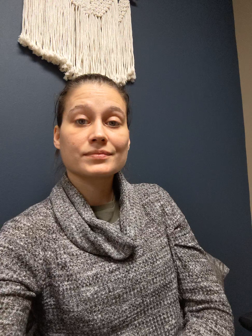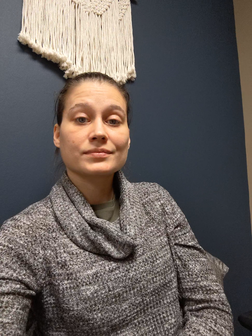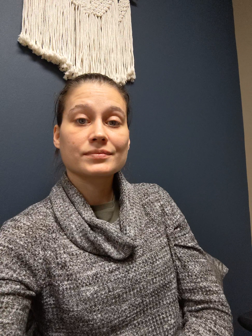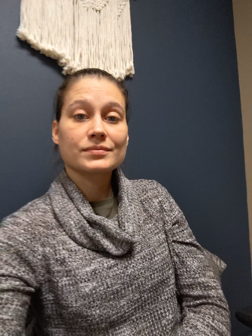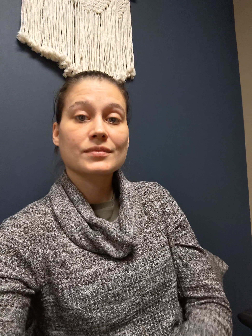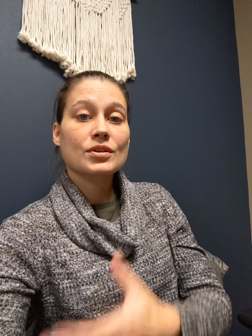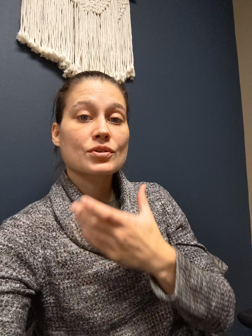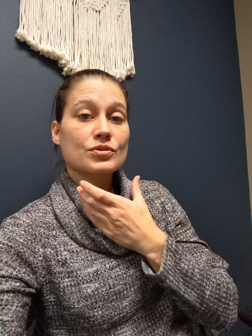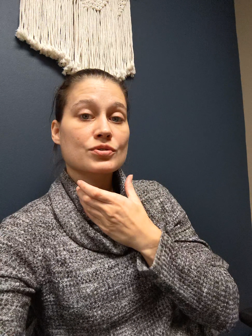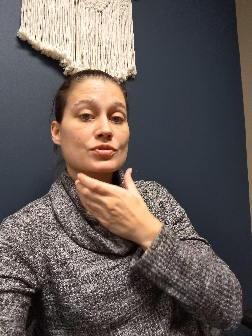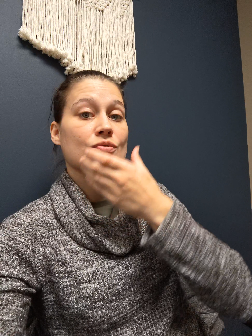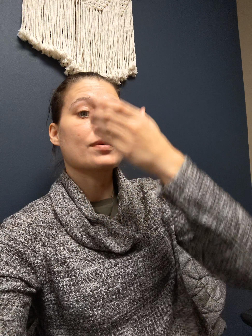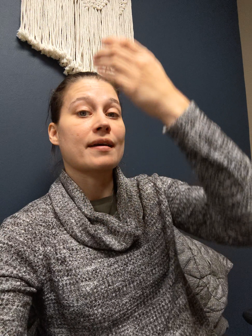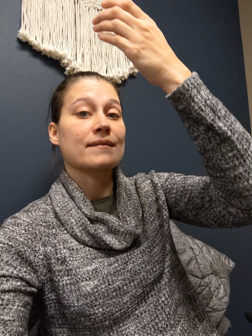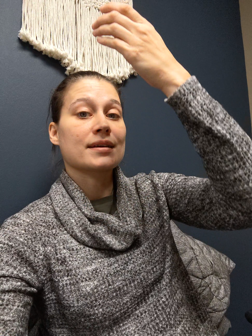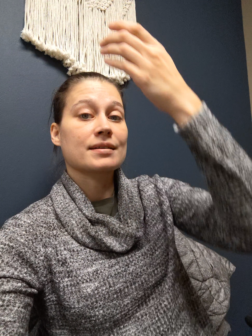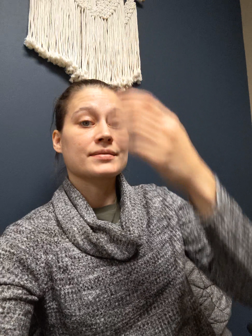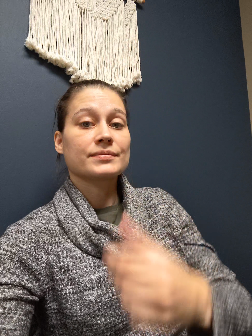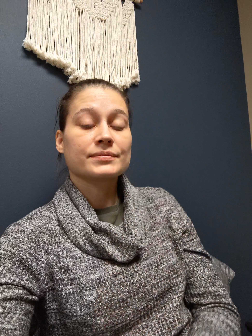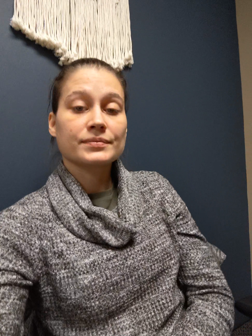giraffe